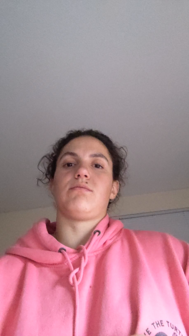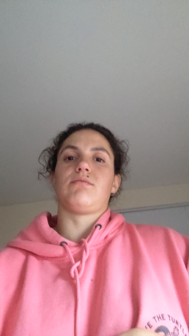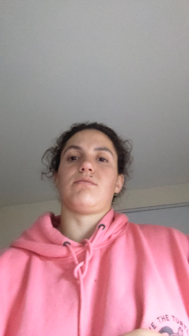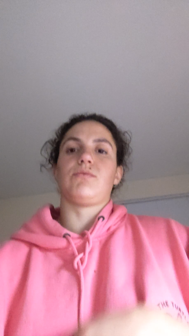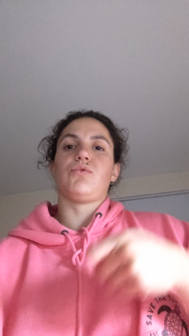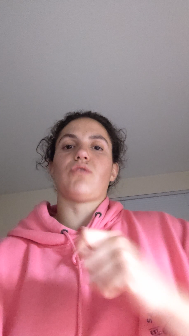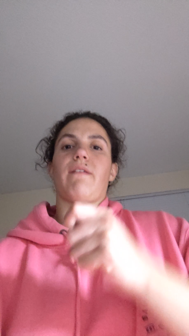shovel